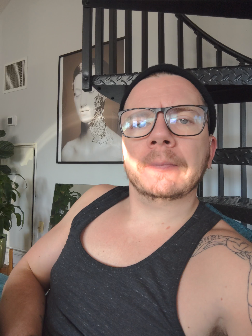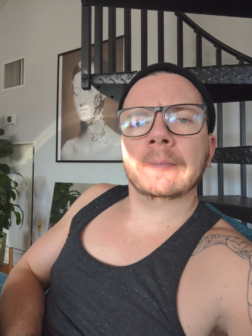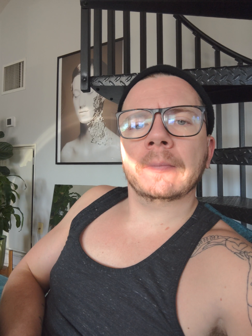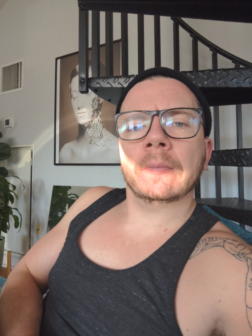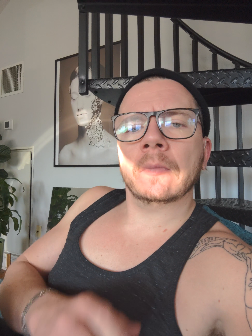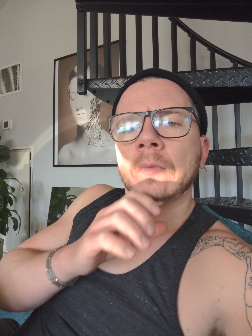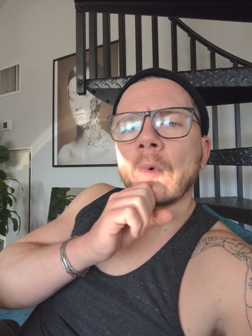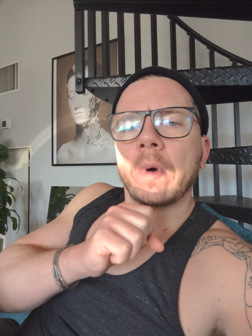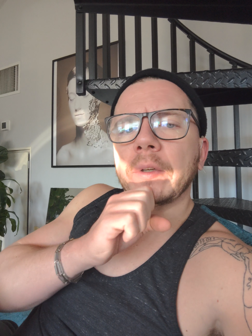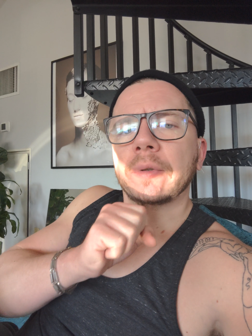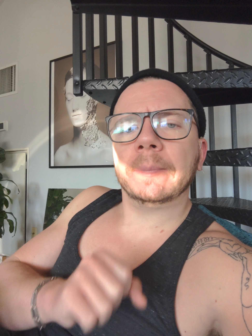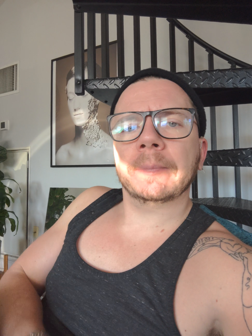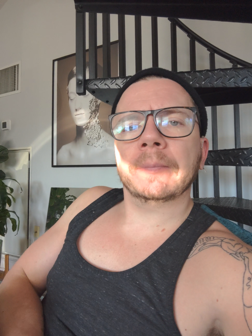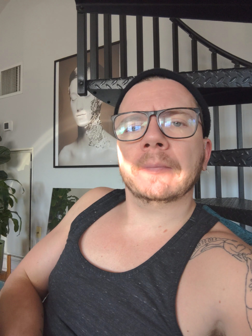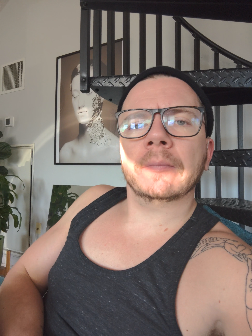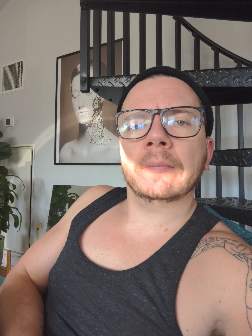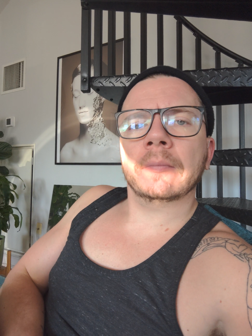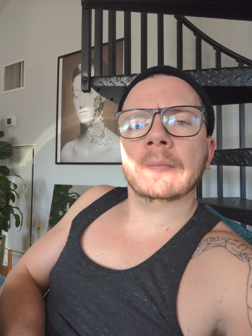orange